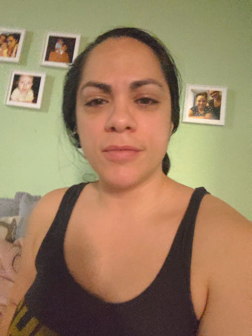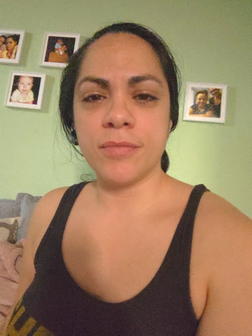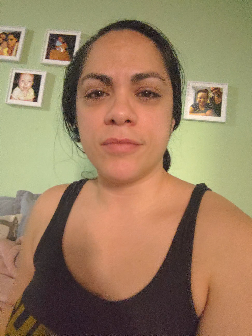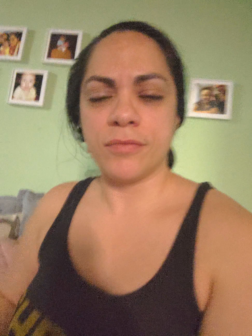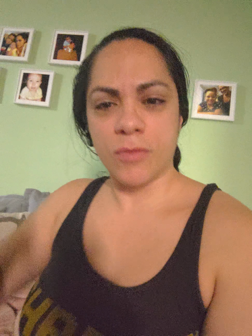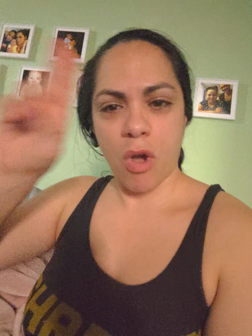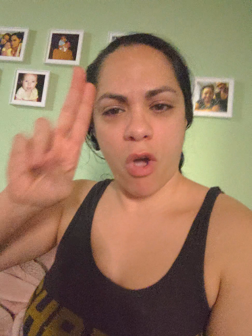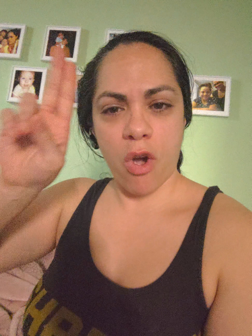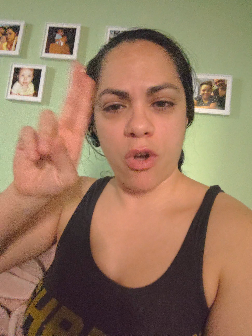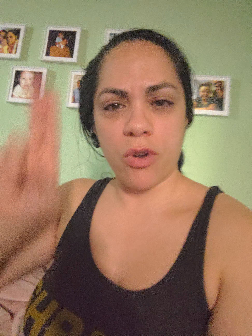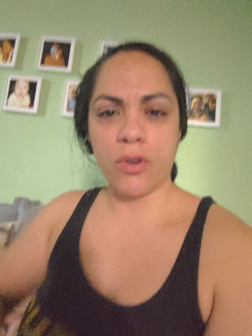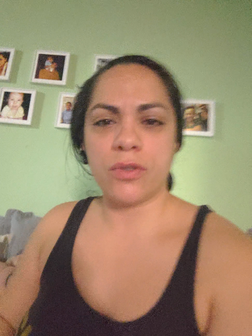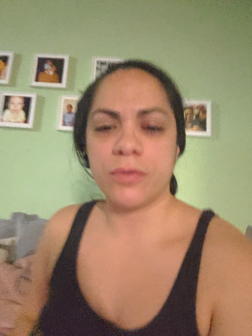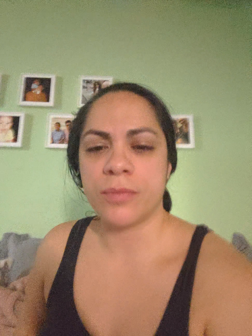uncle